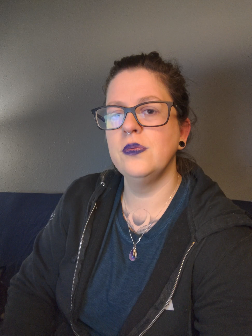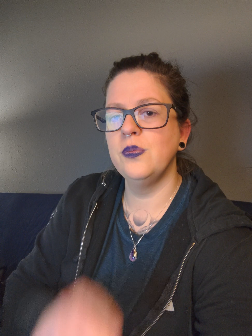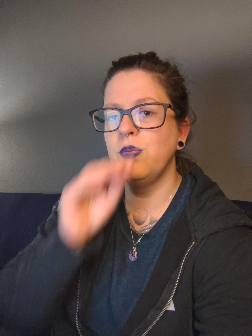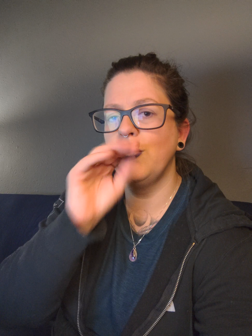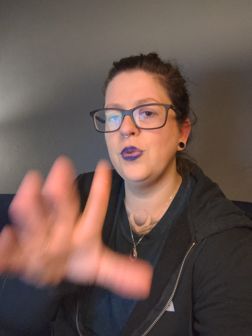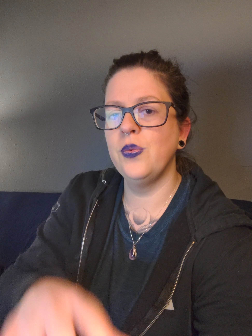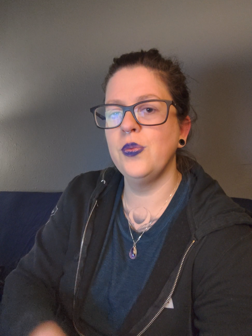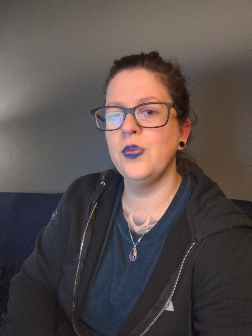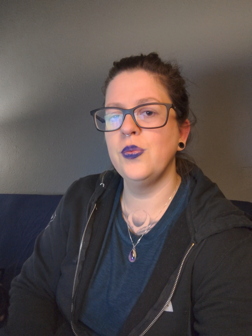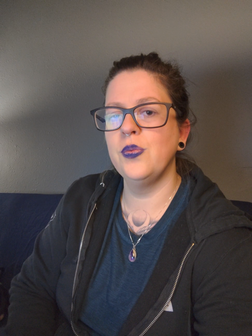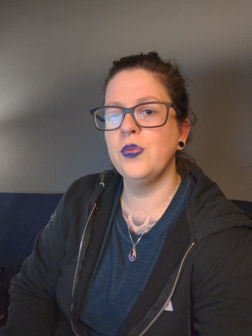blow